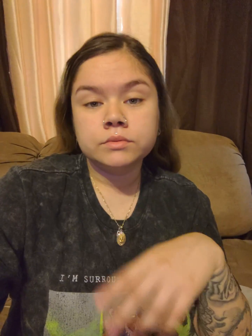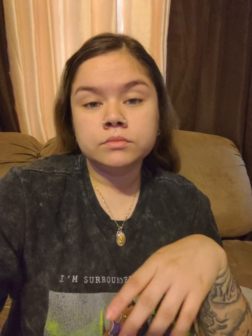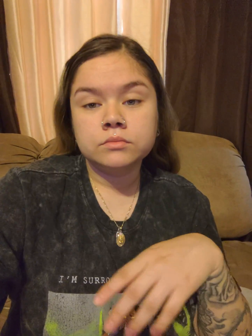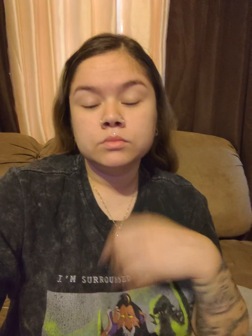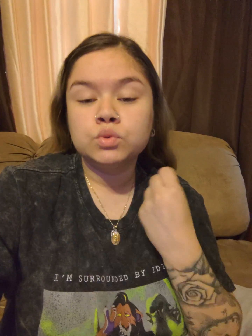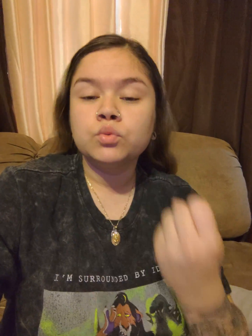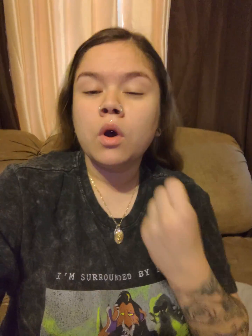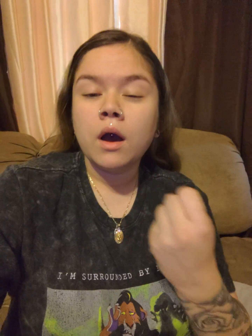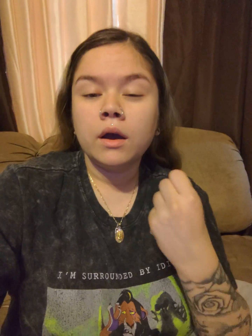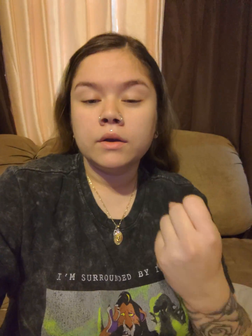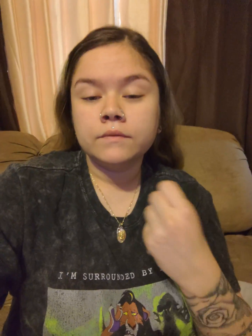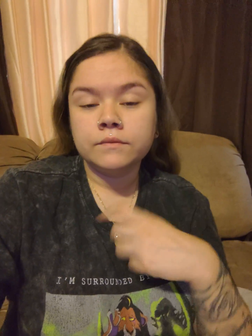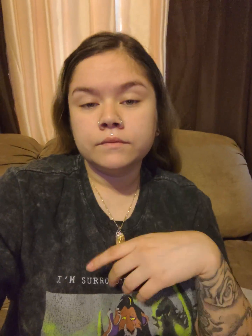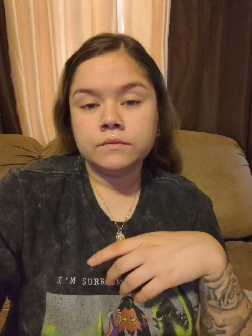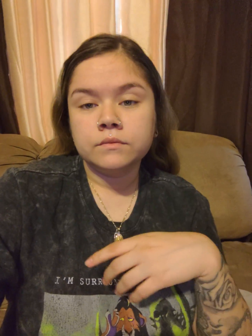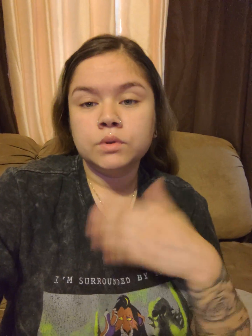drive